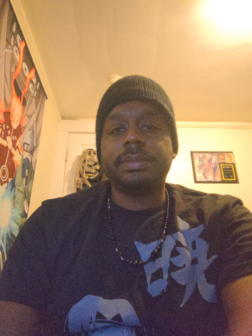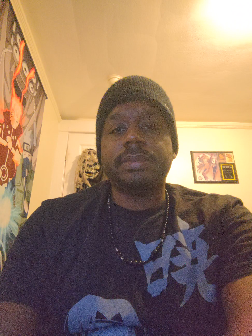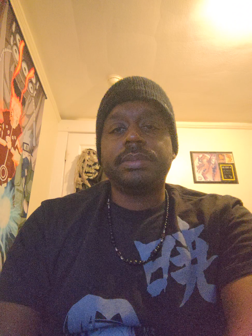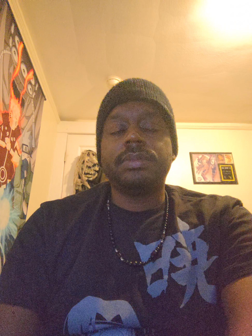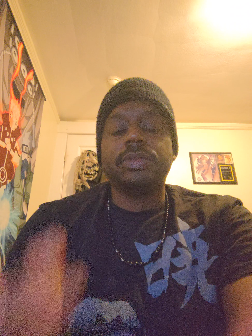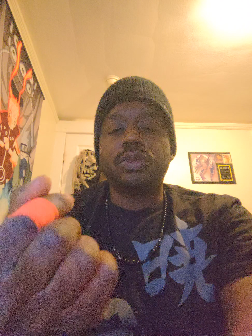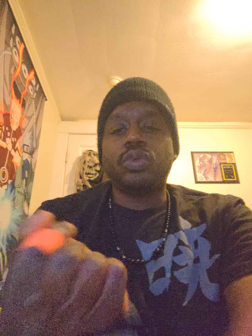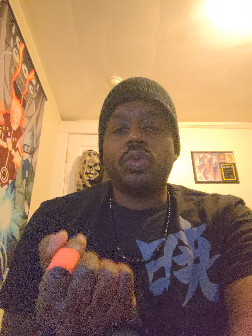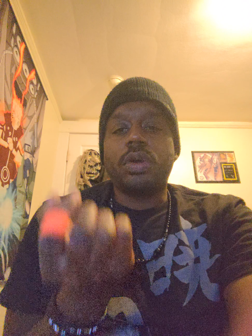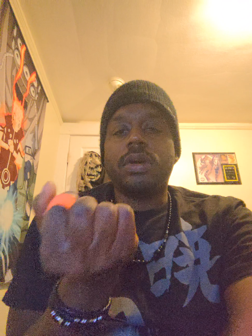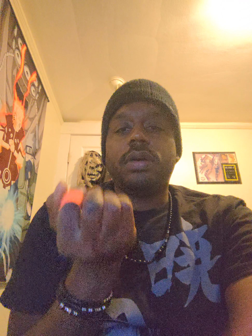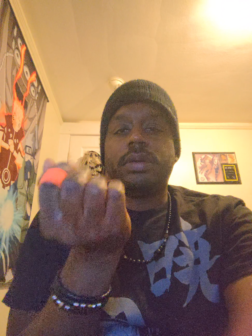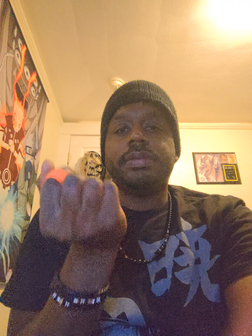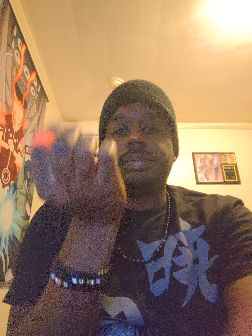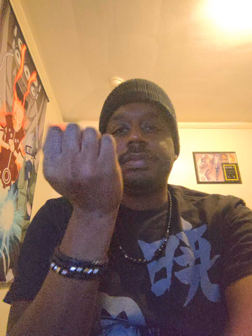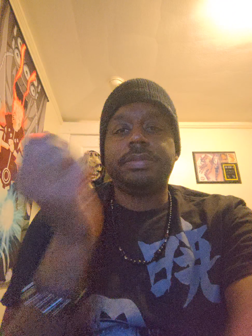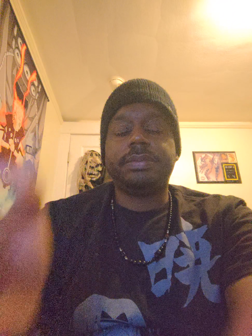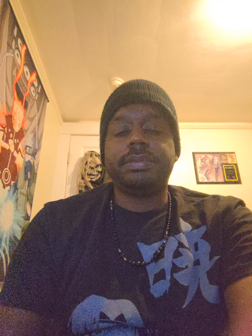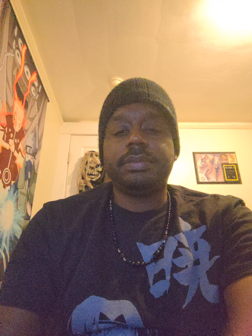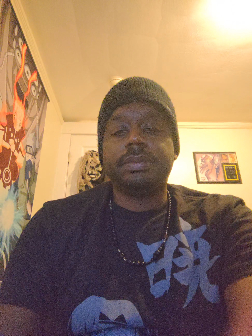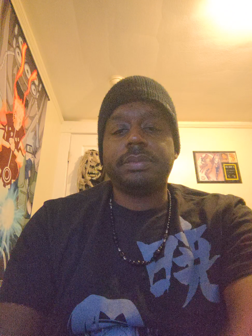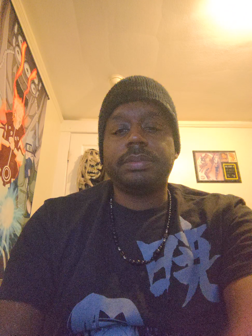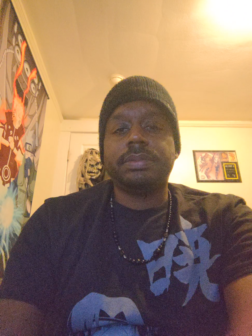drawer